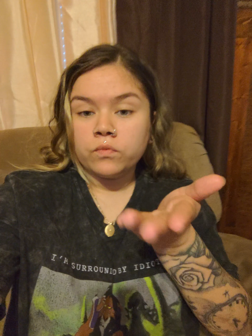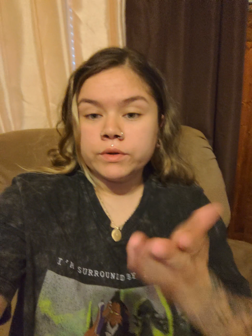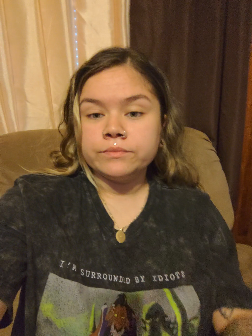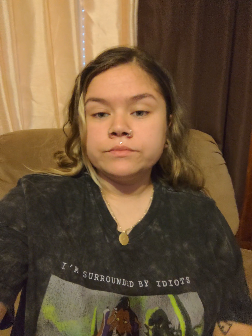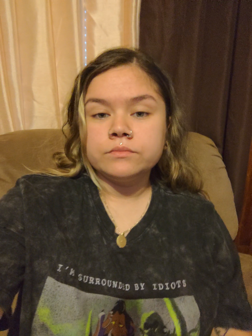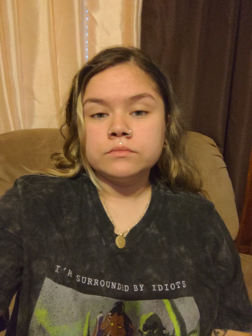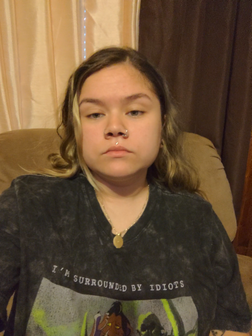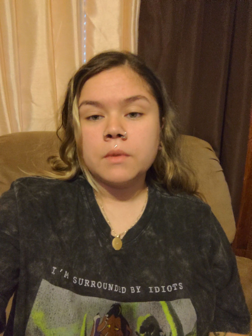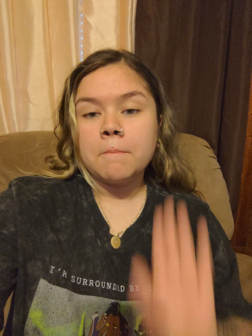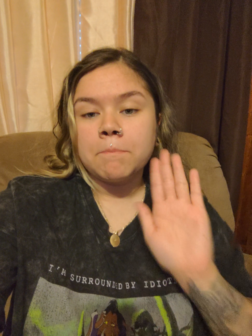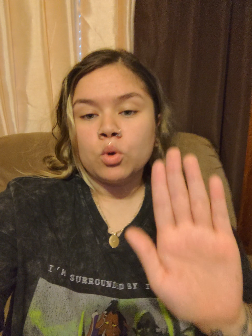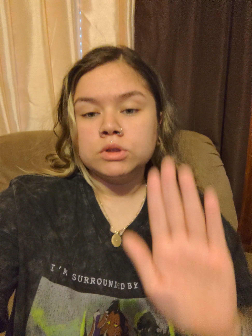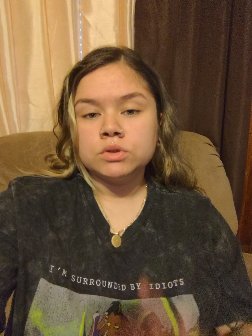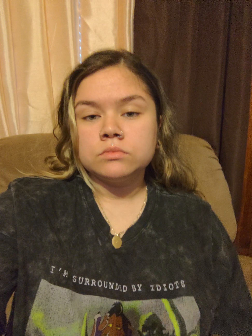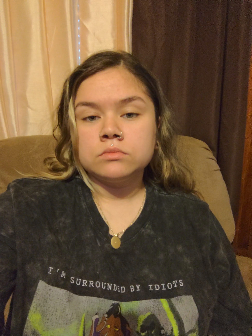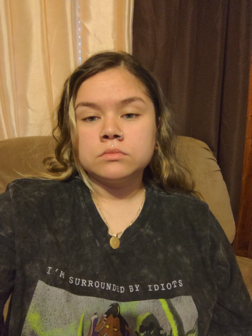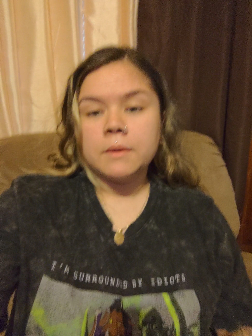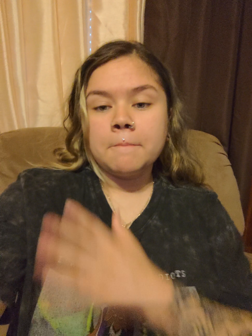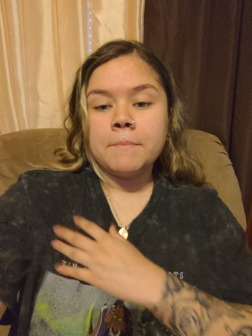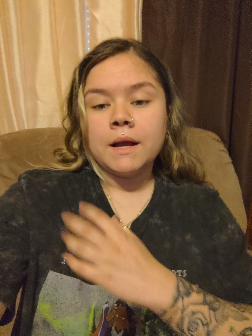push